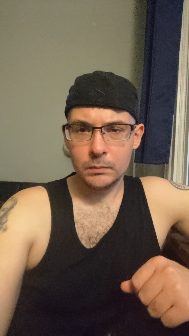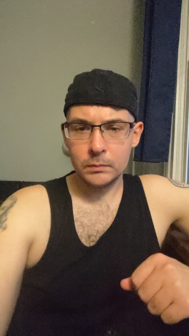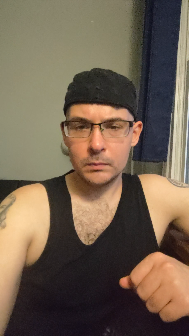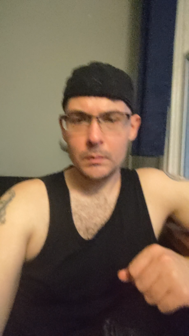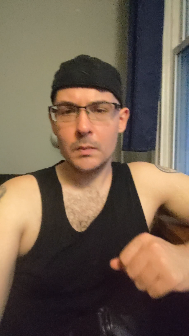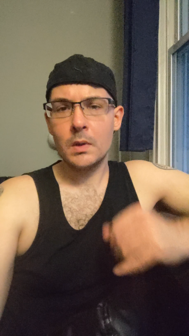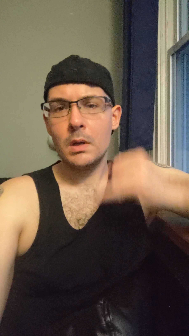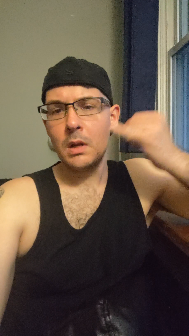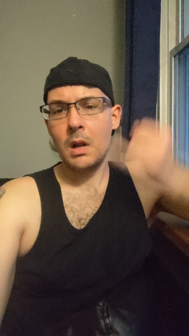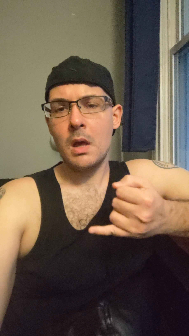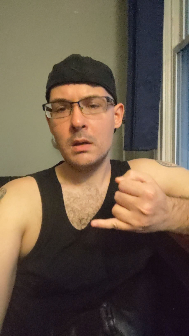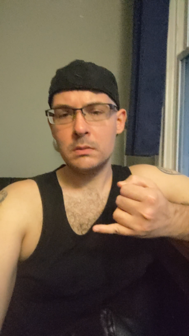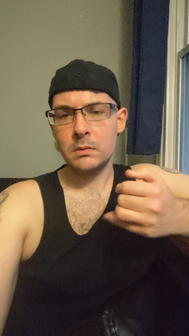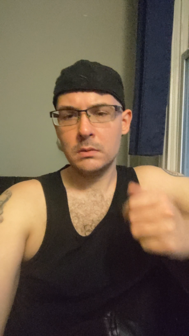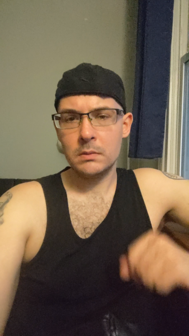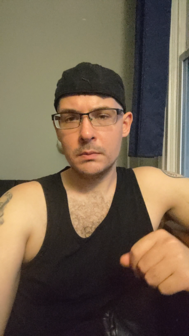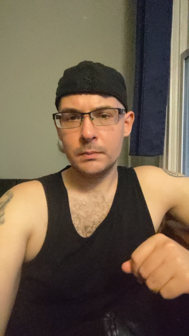last